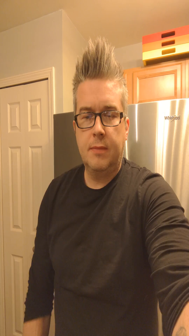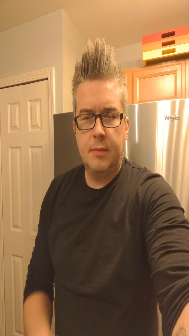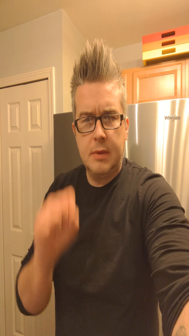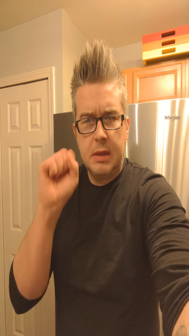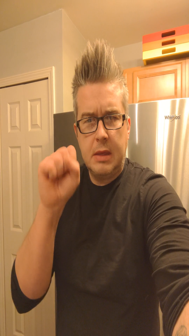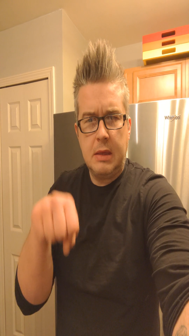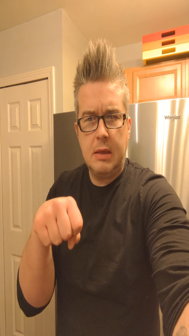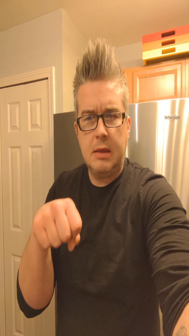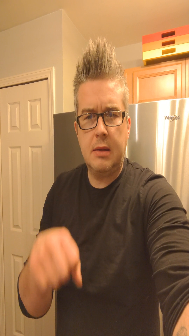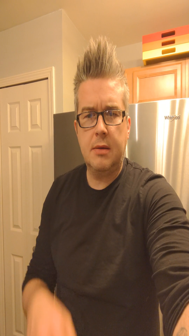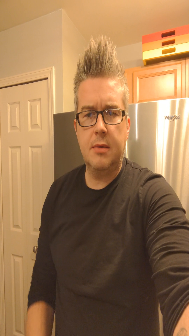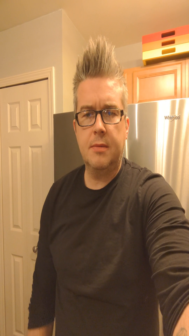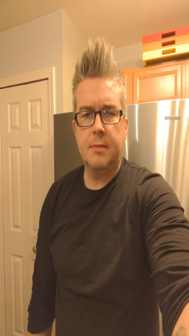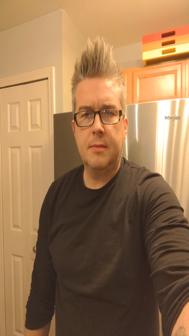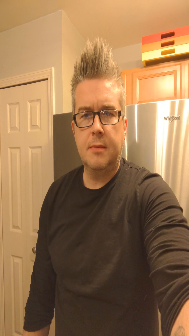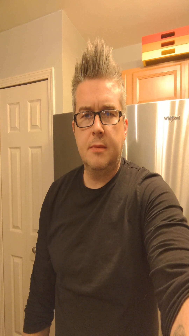can